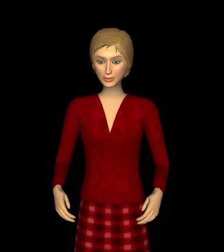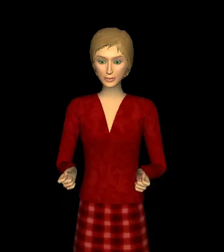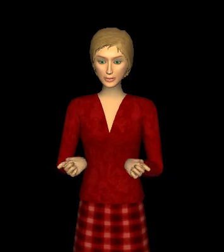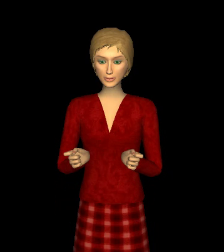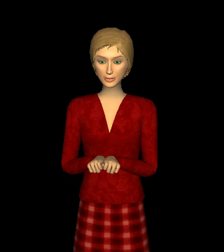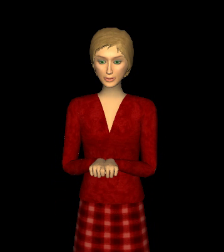مغلق